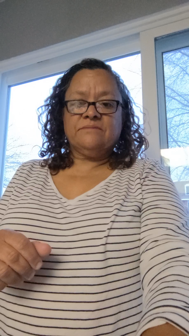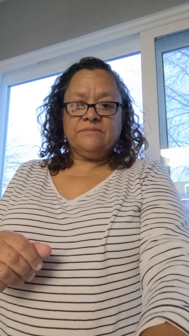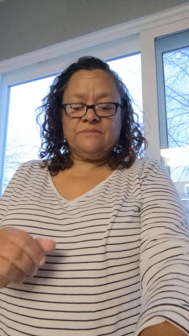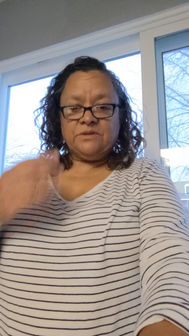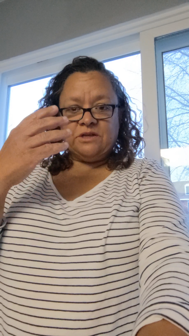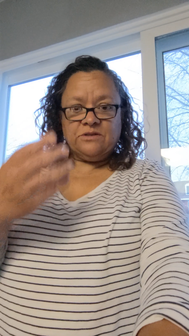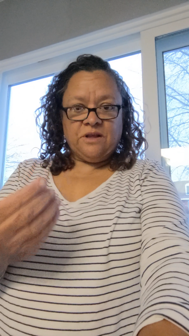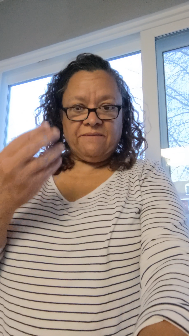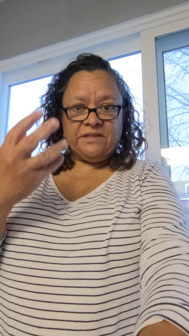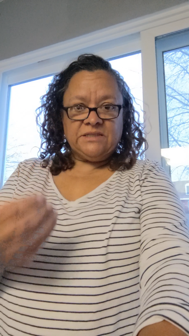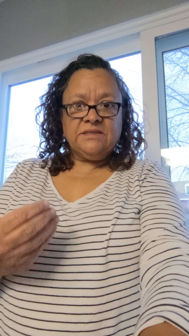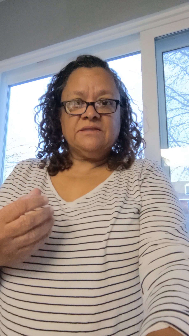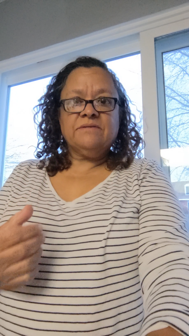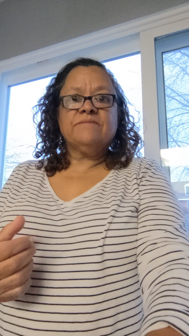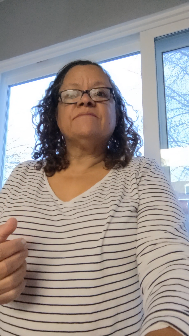gentle